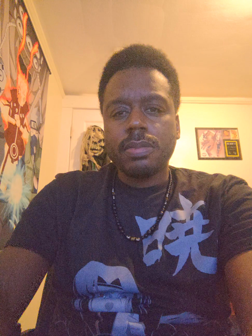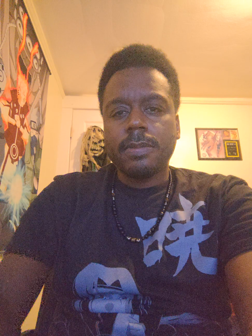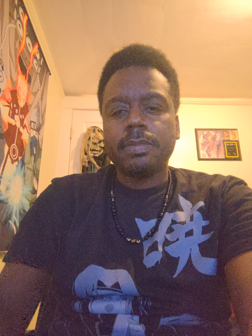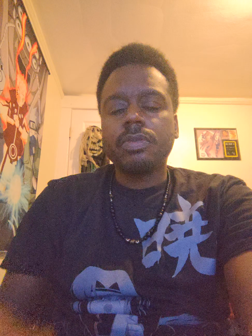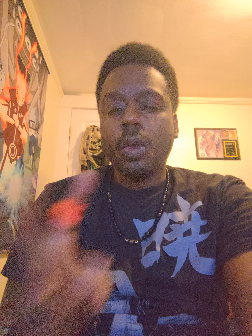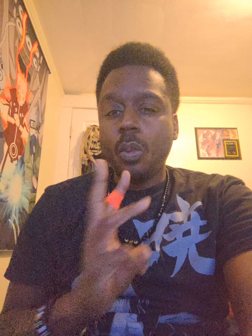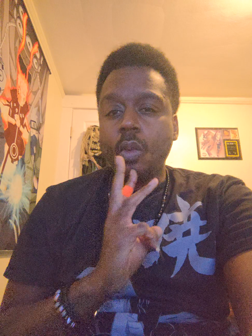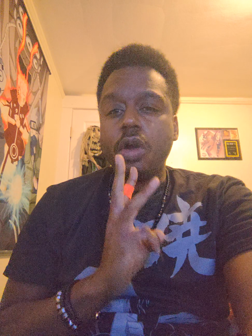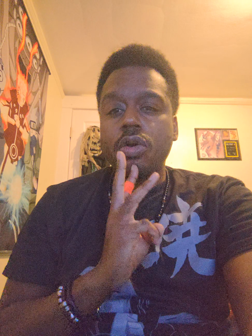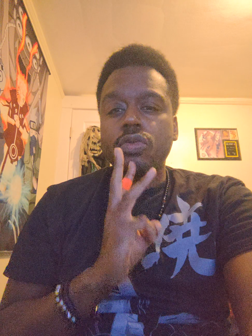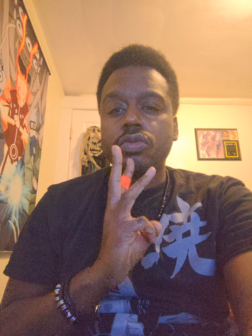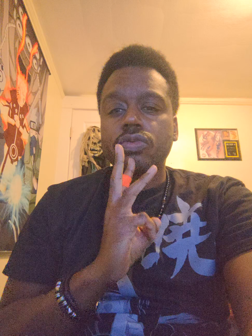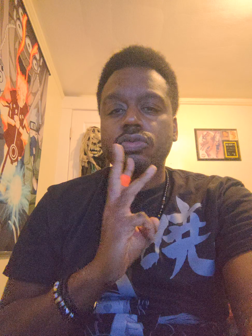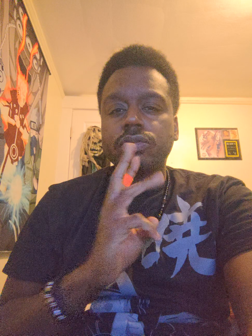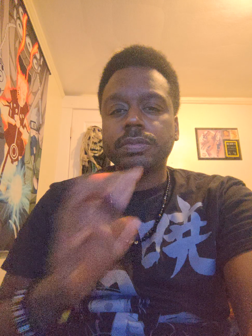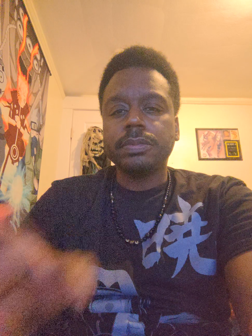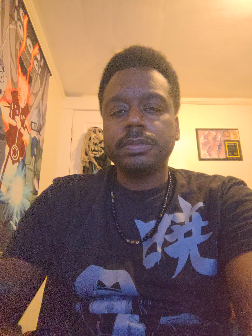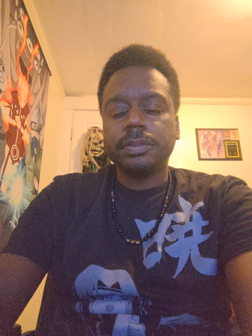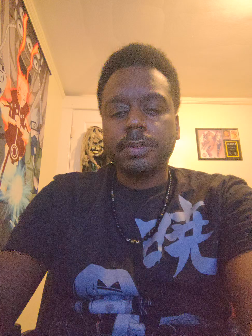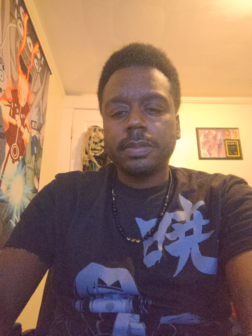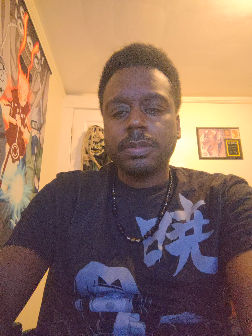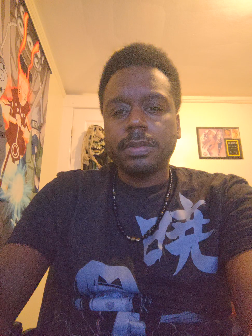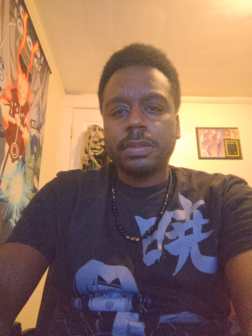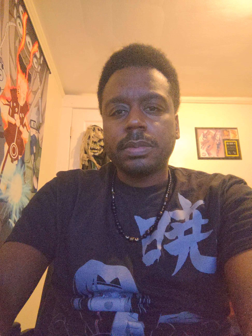water